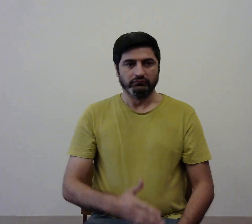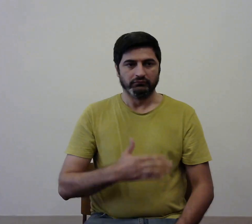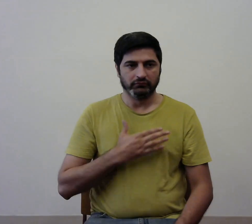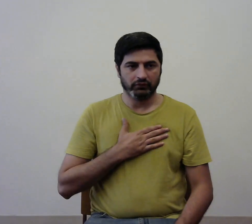mən